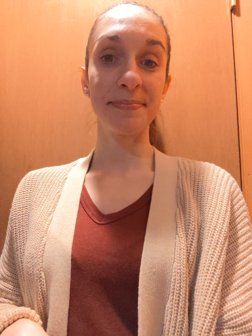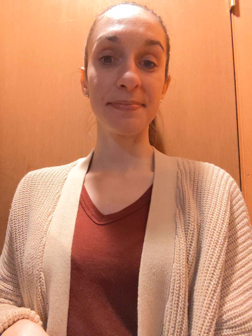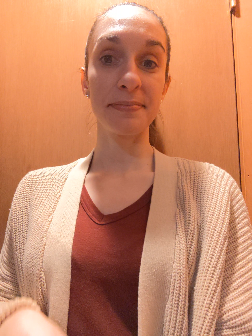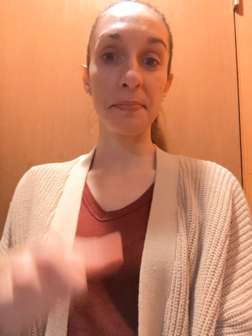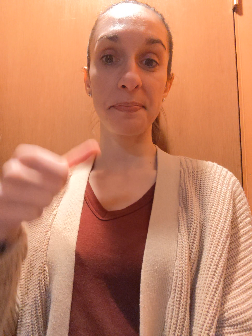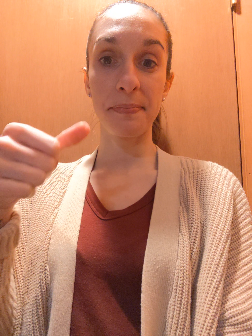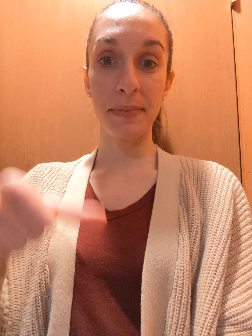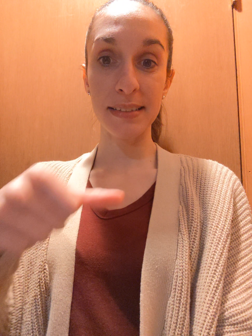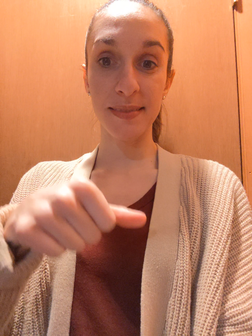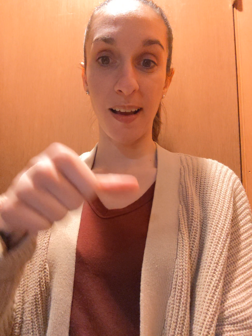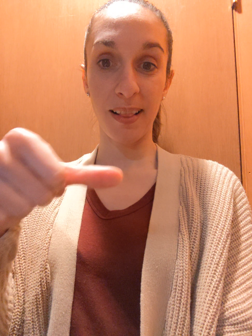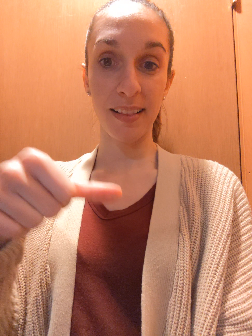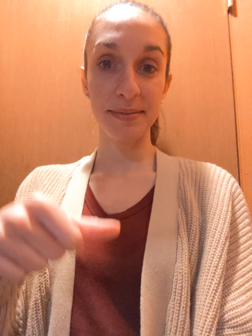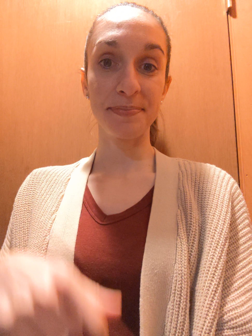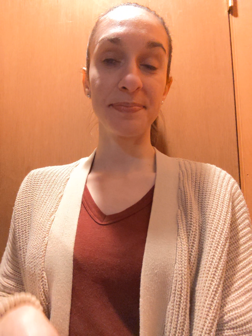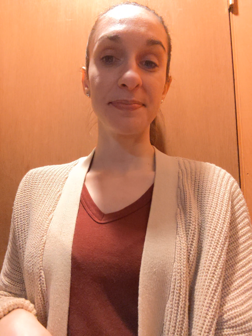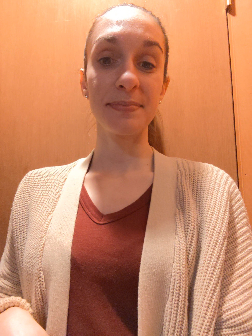puzzle